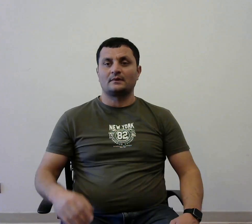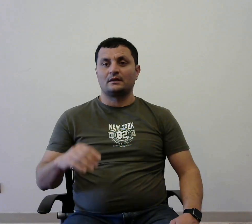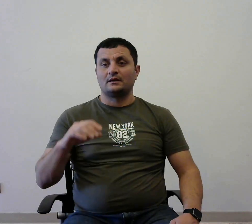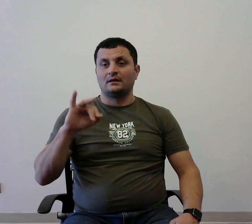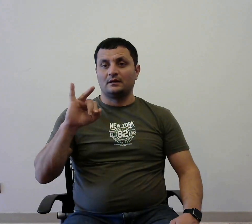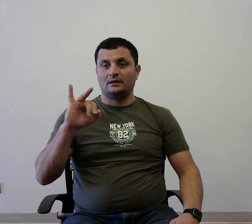İ